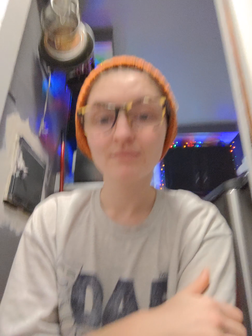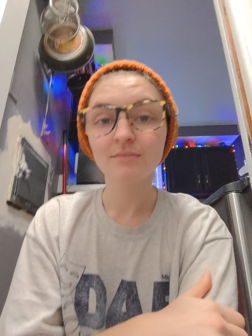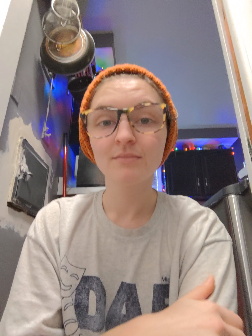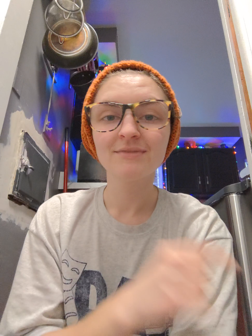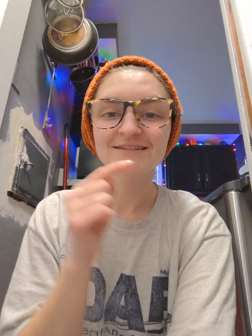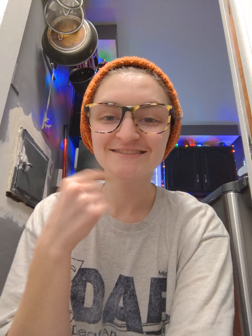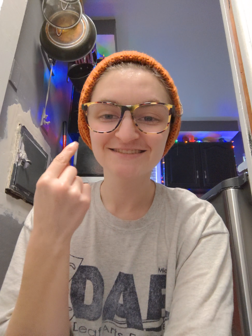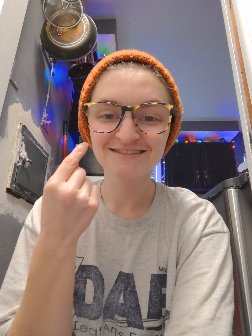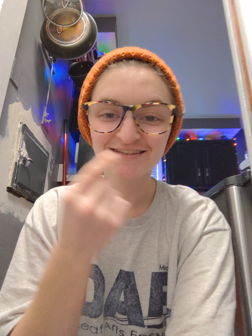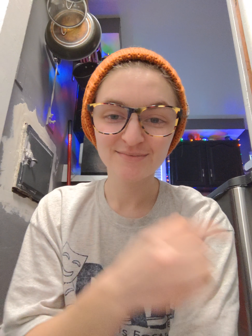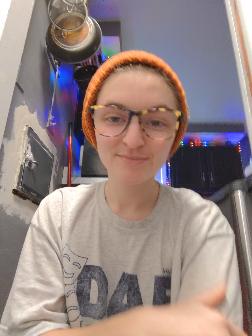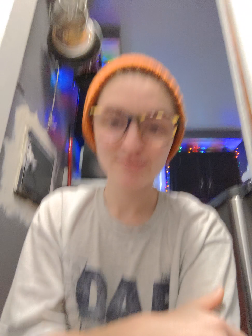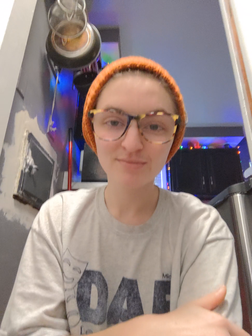smile